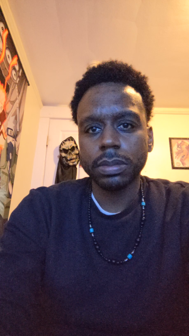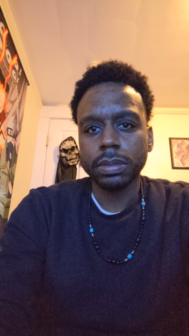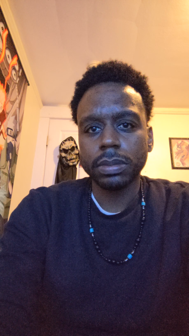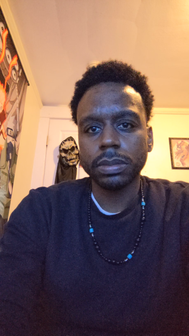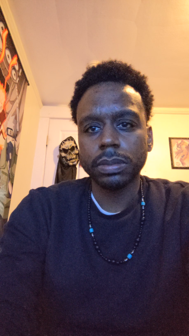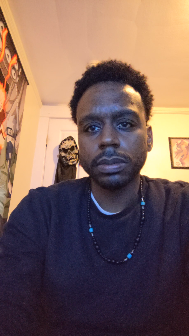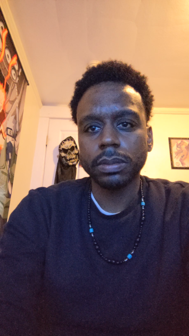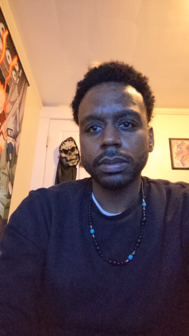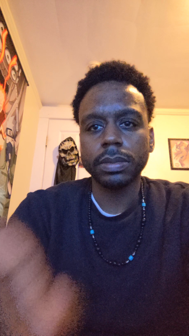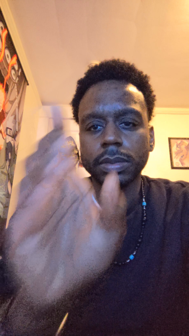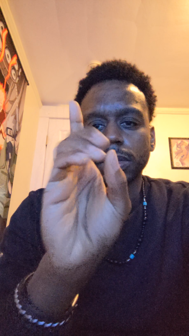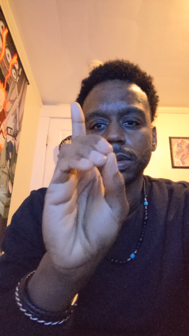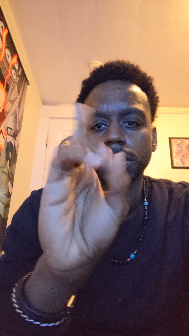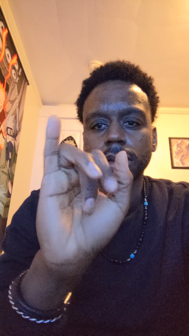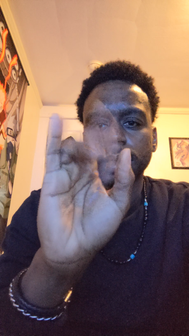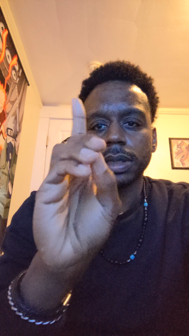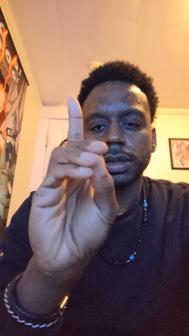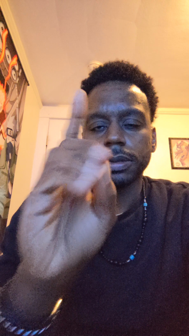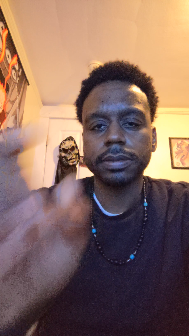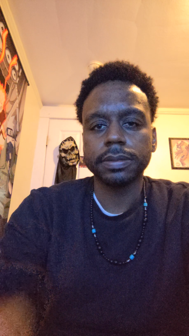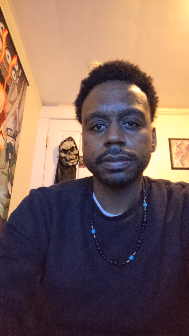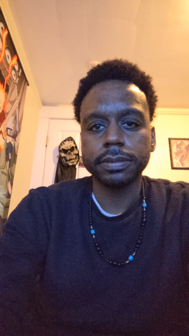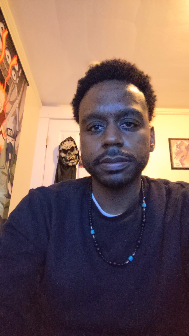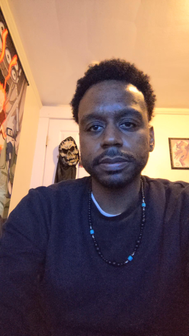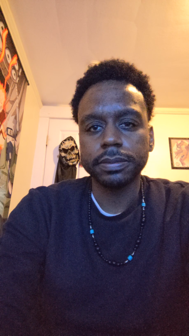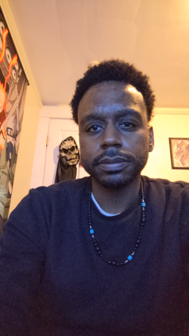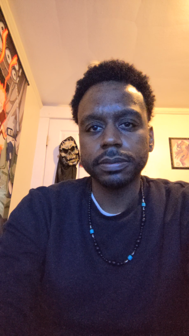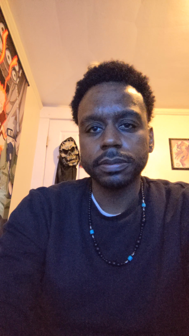did